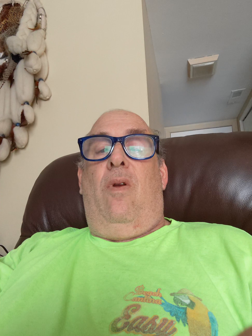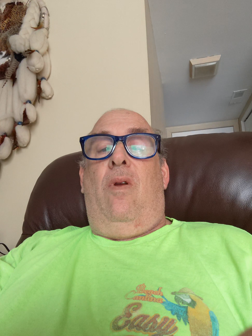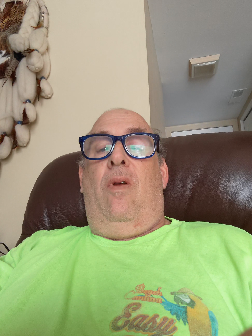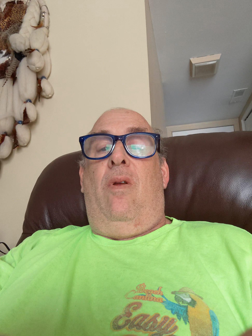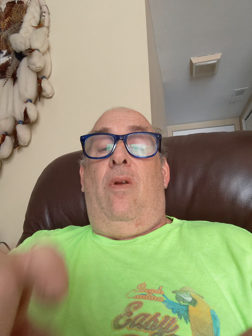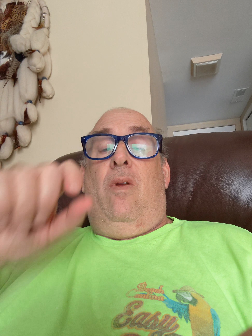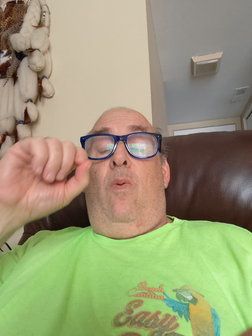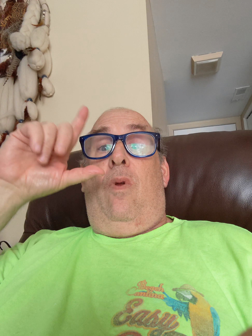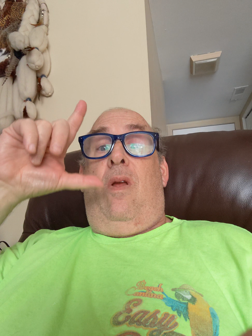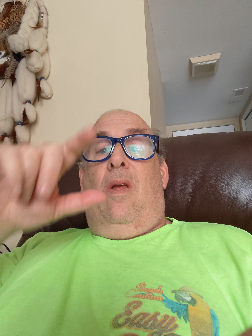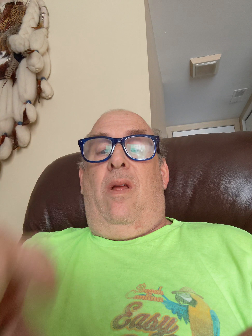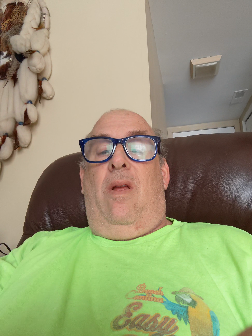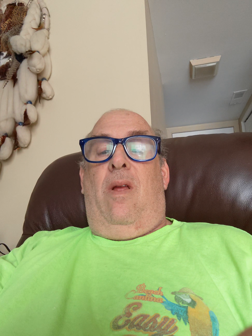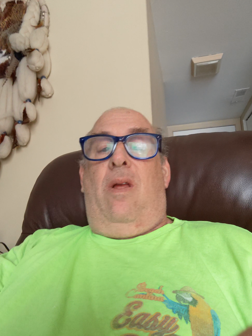awake